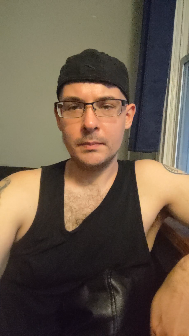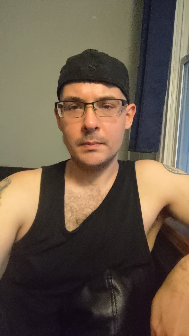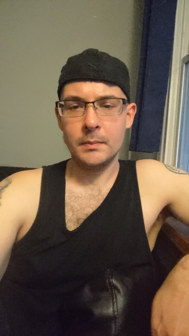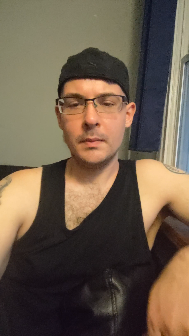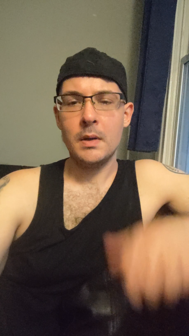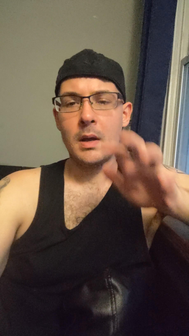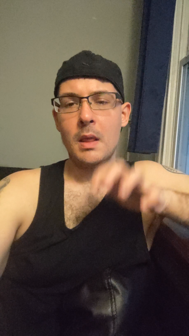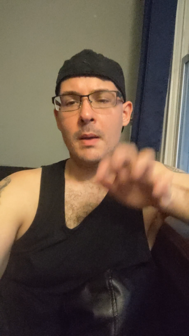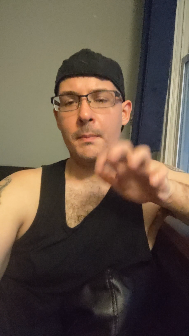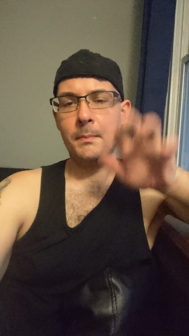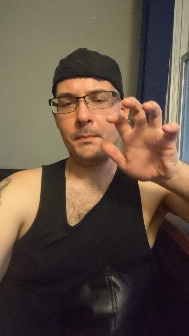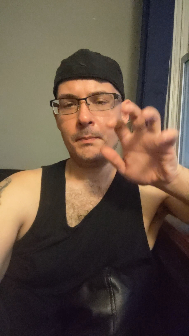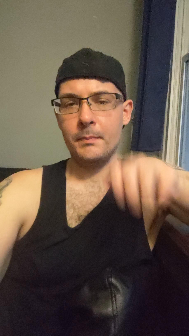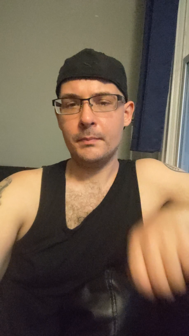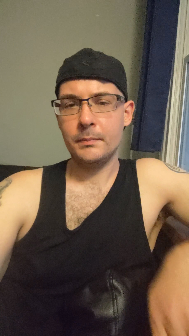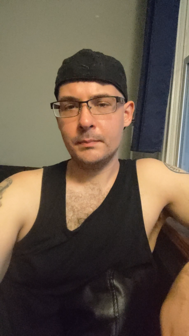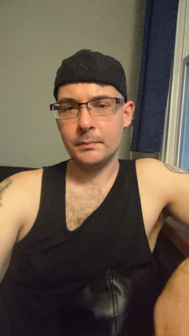climb